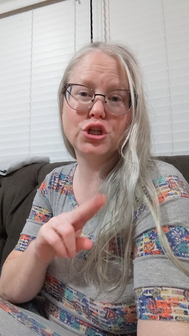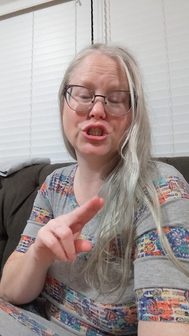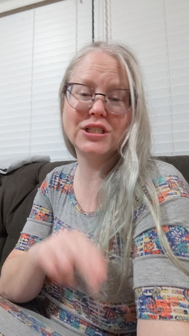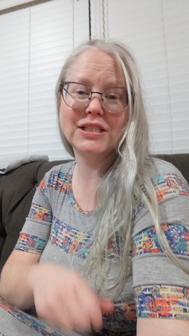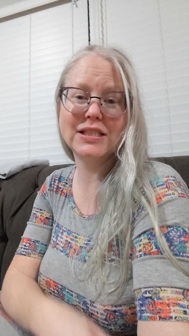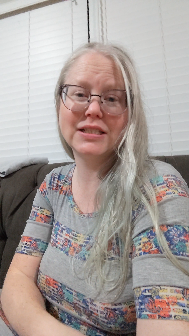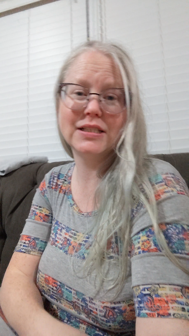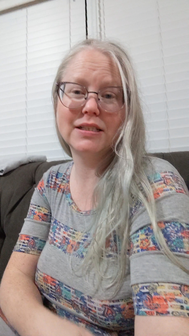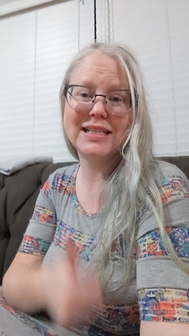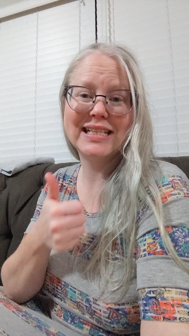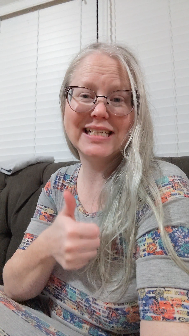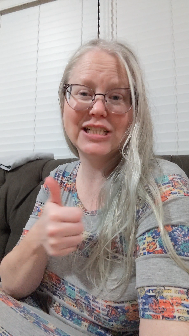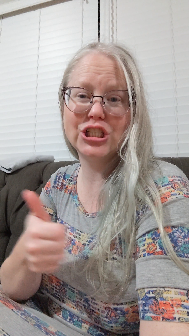each